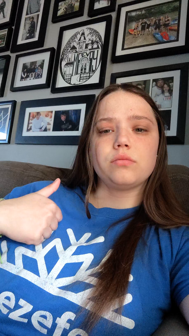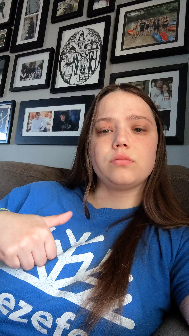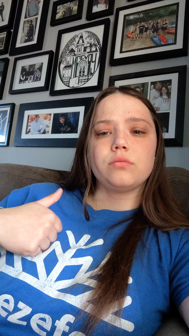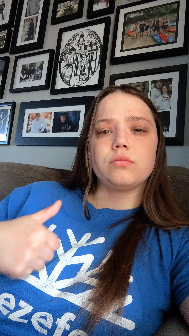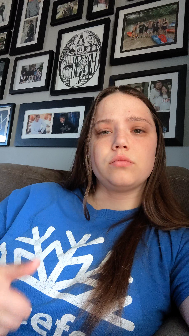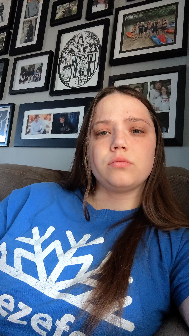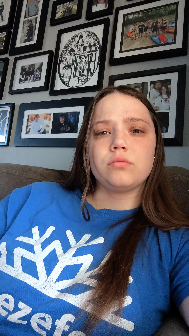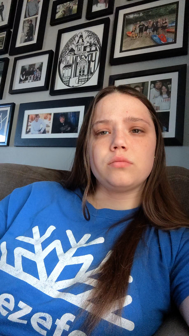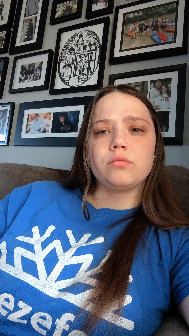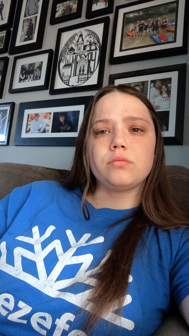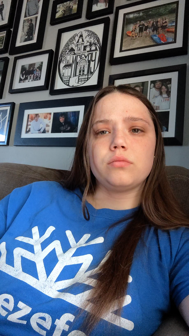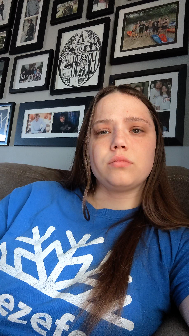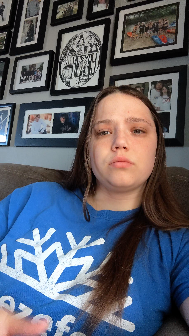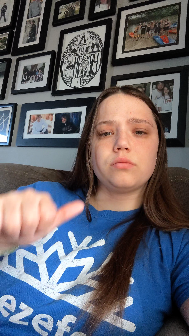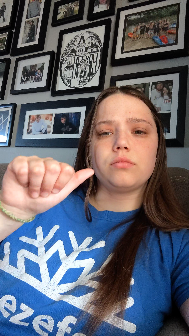am